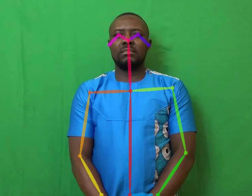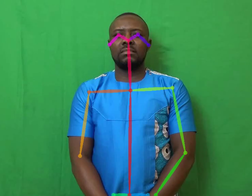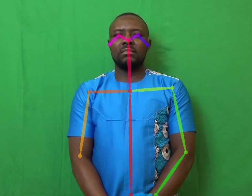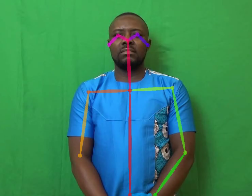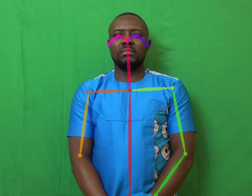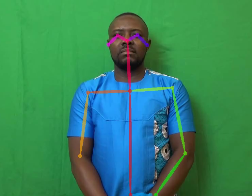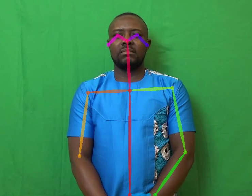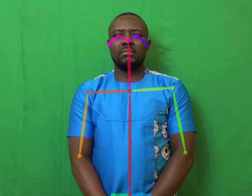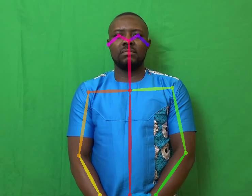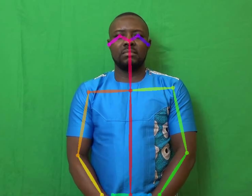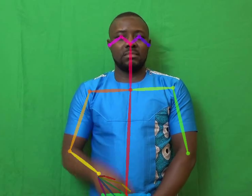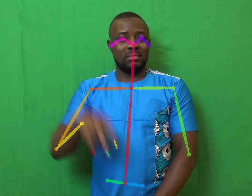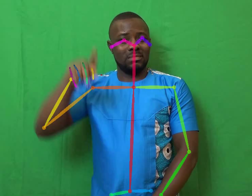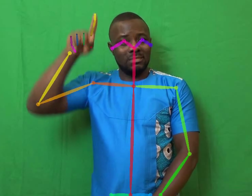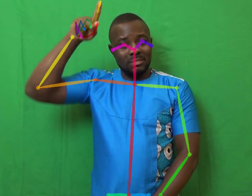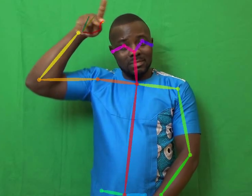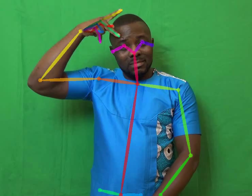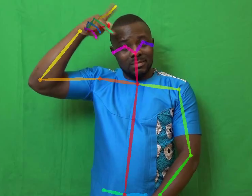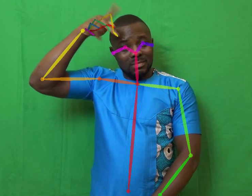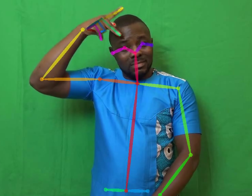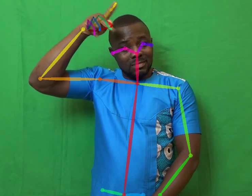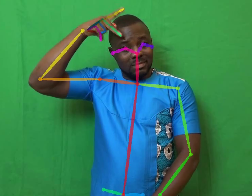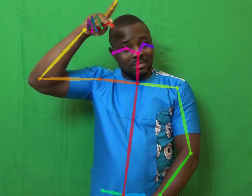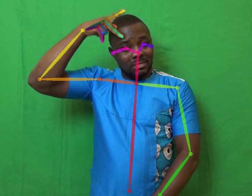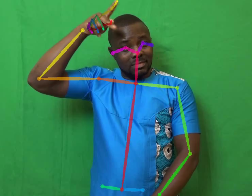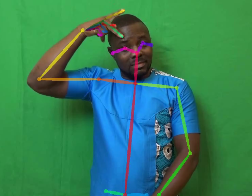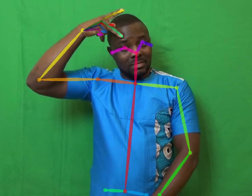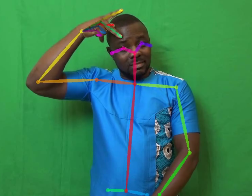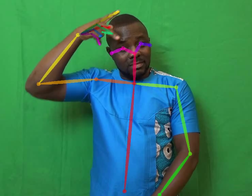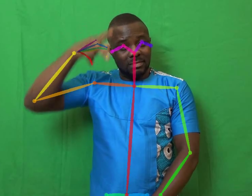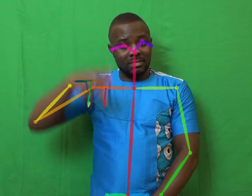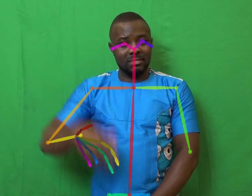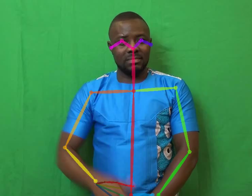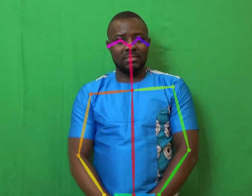purple